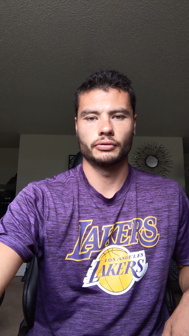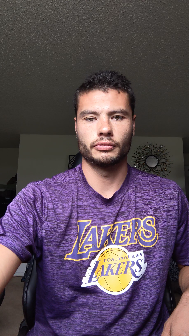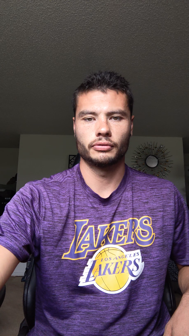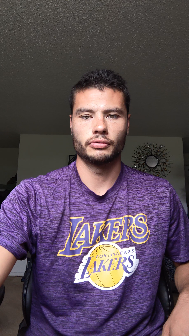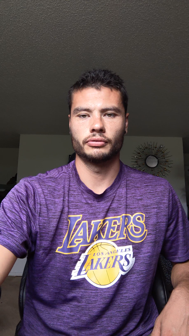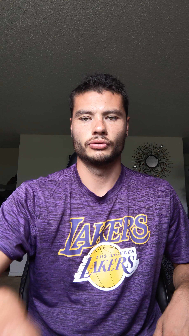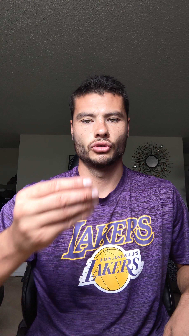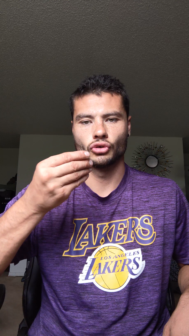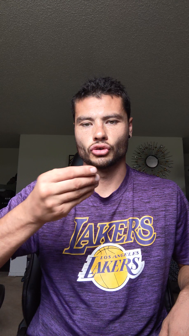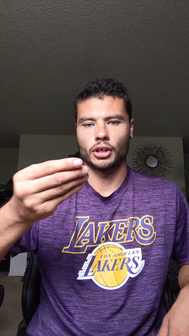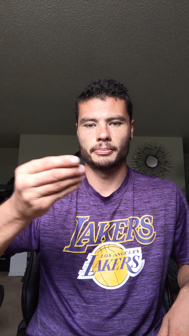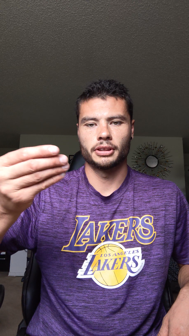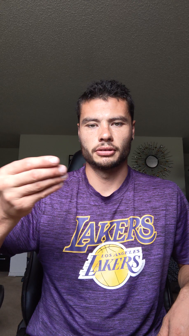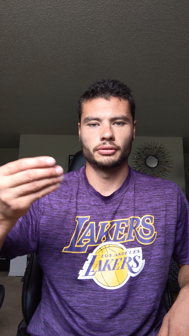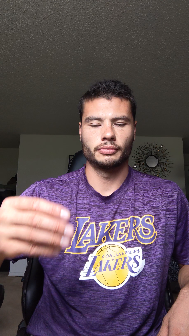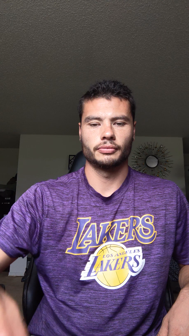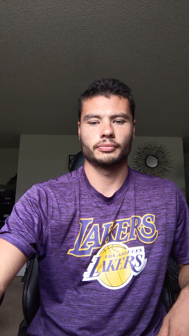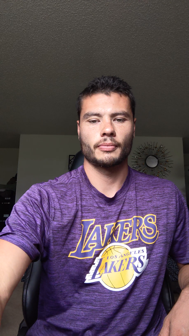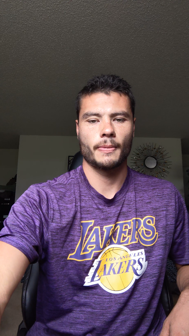shopping